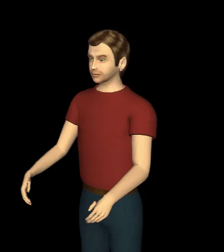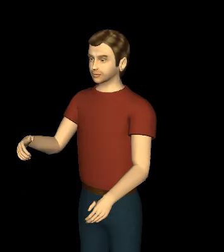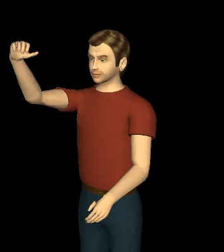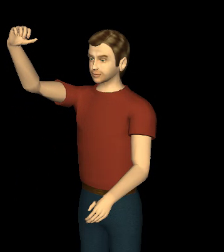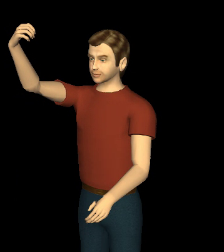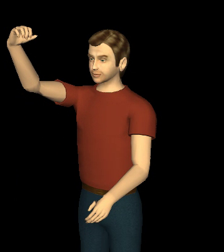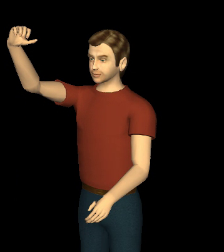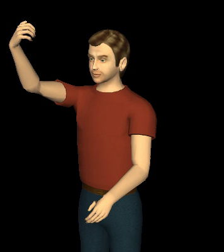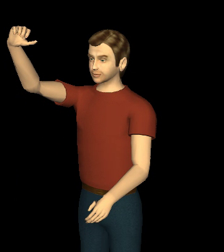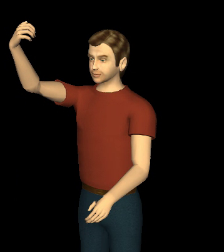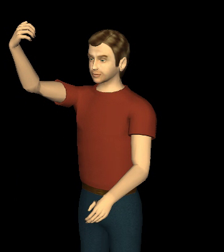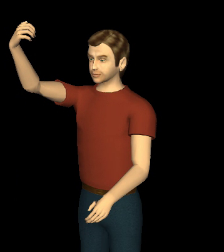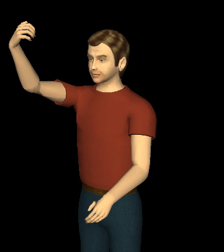شمس